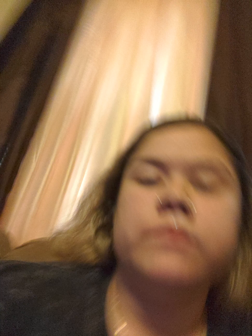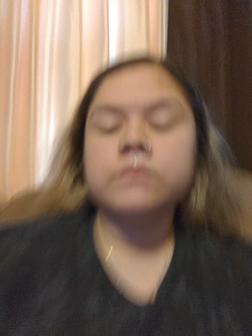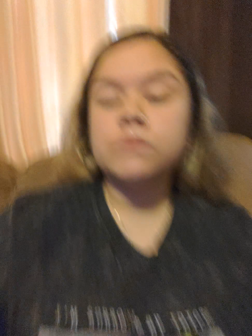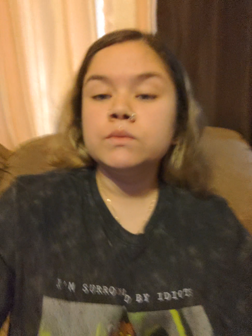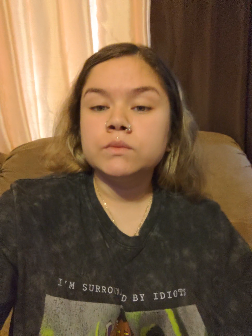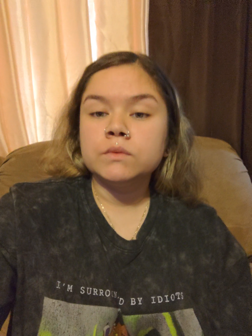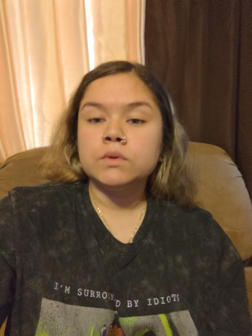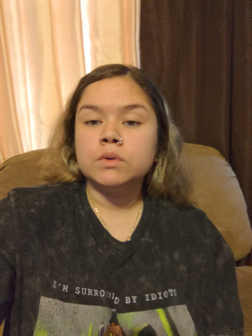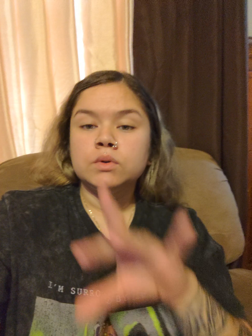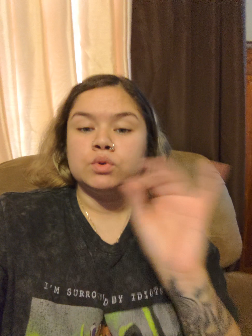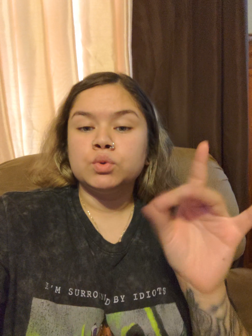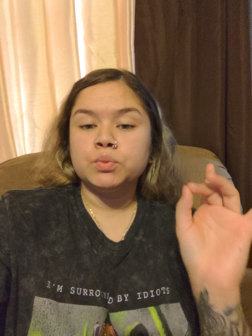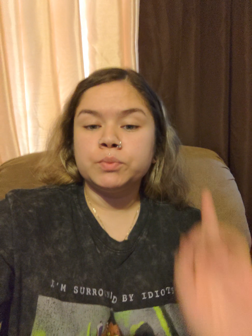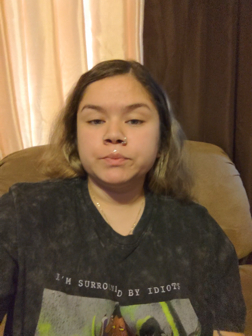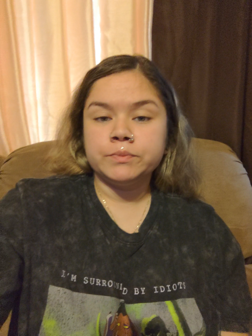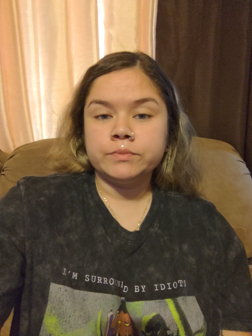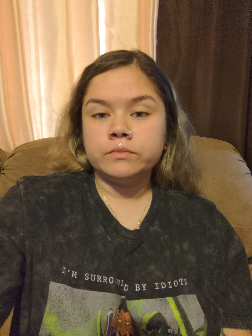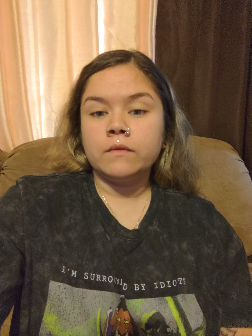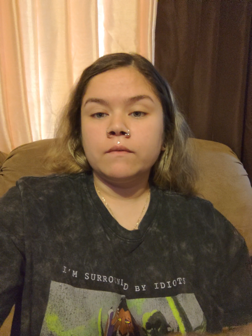choose